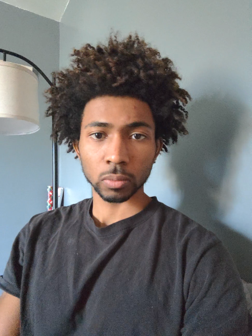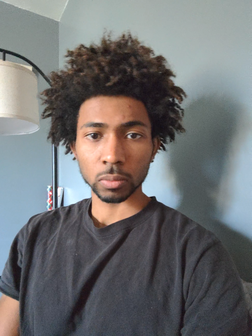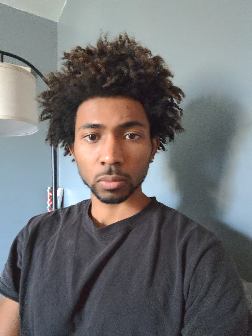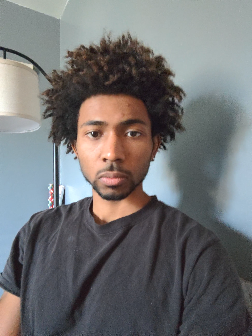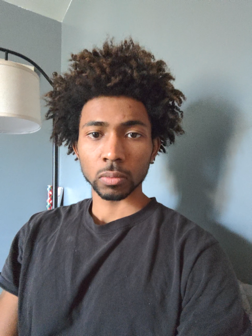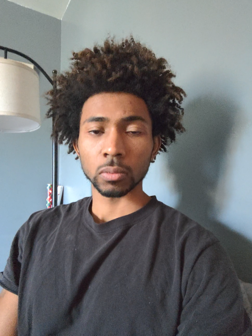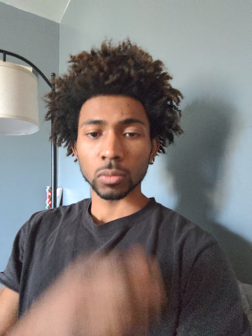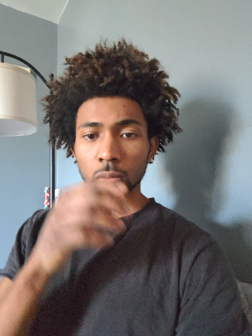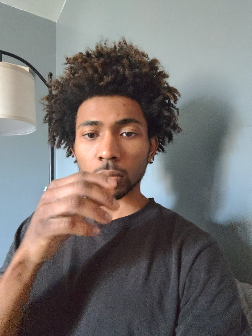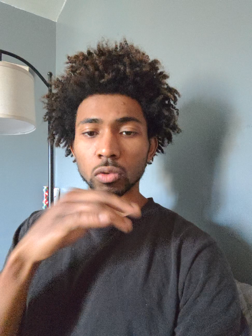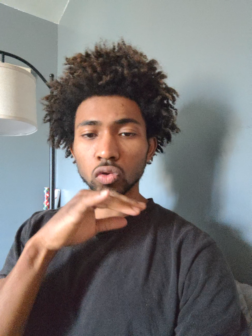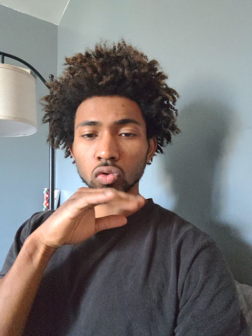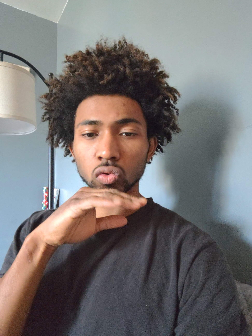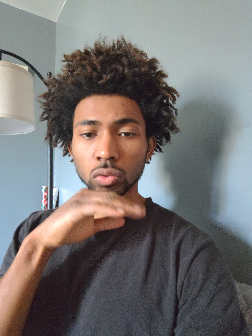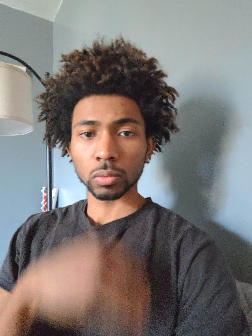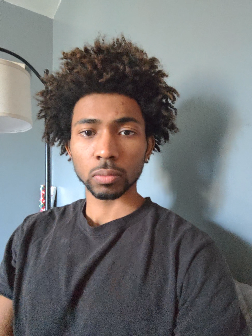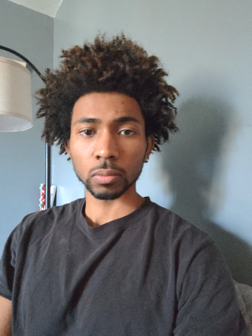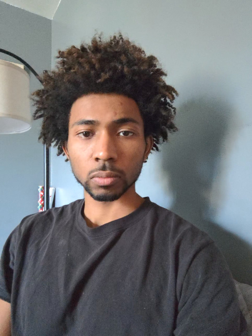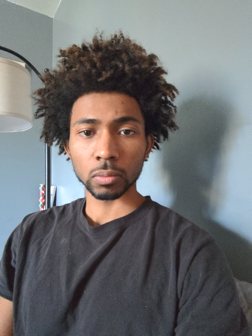dirty